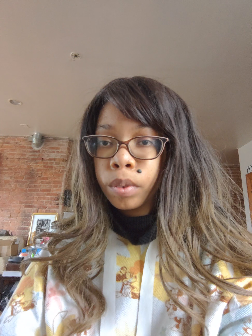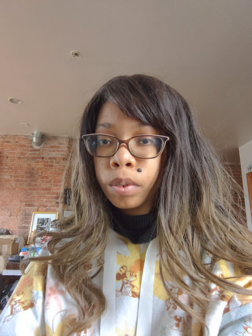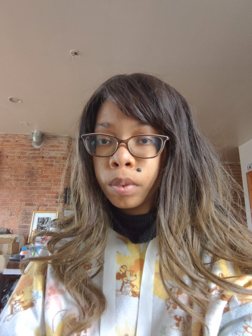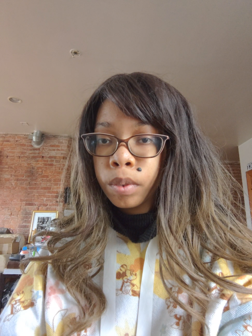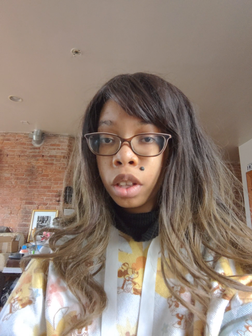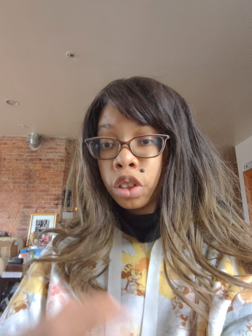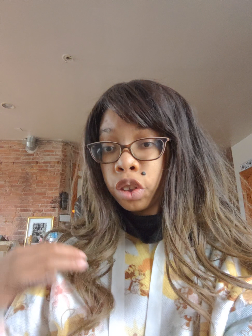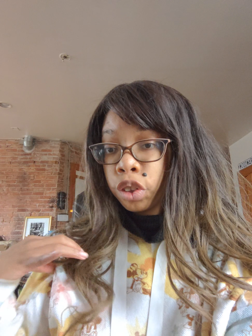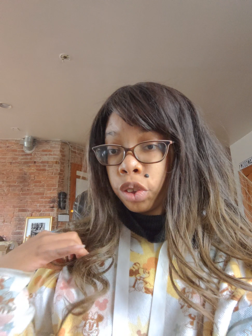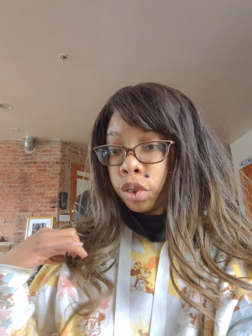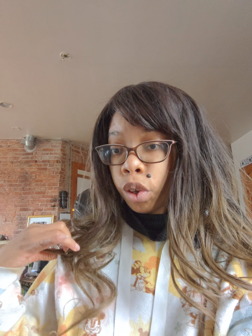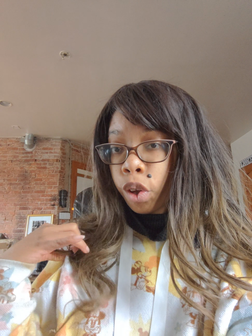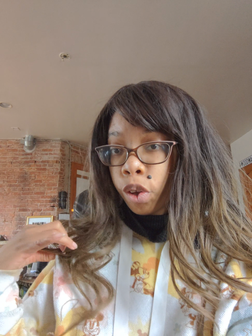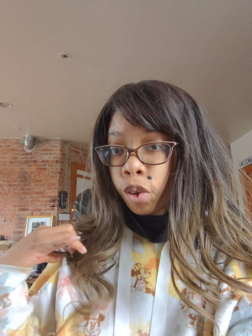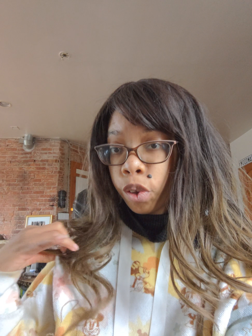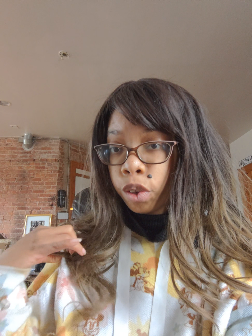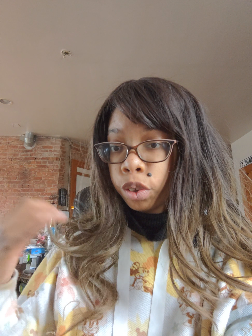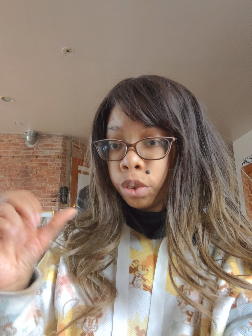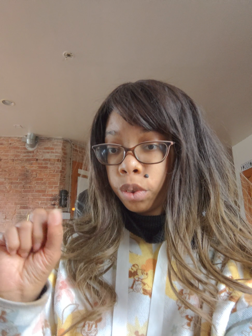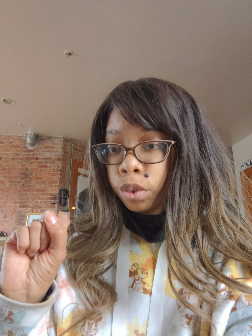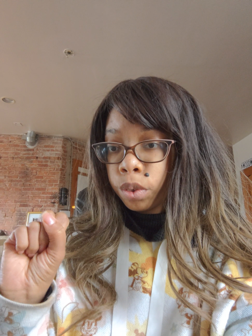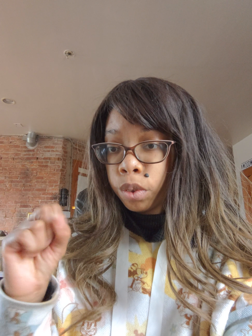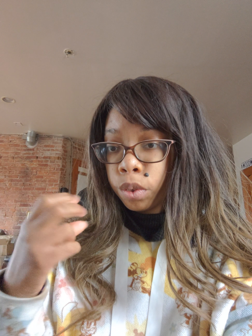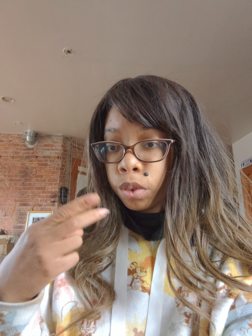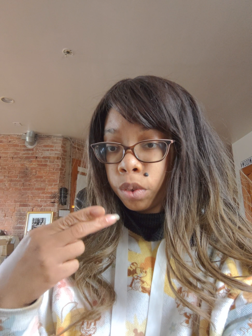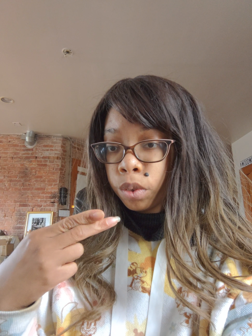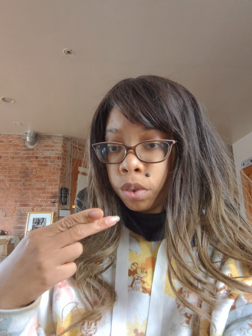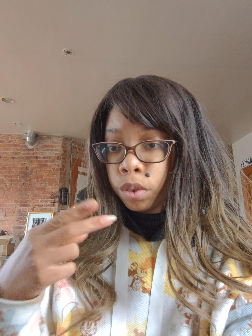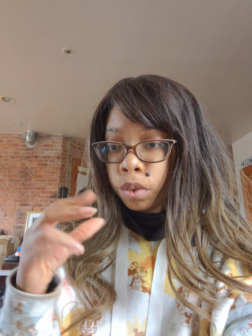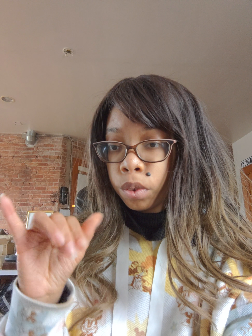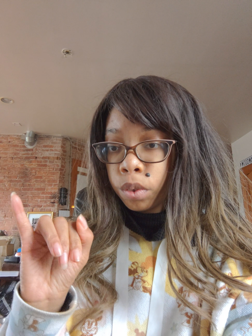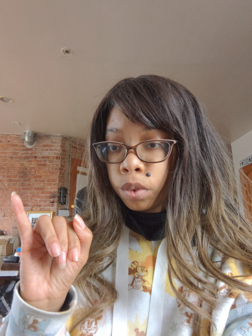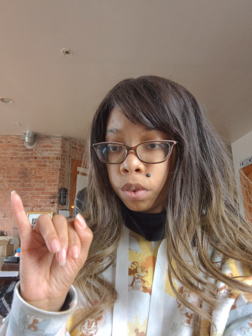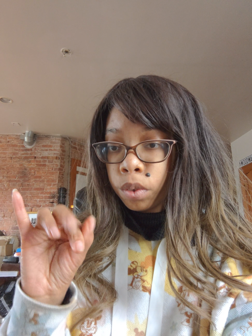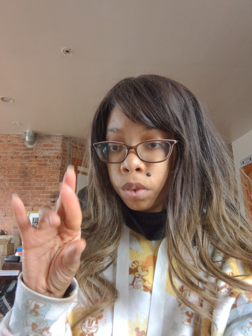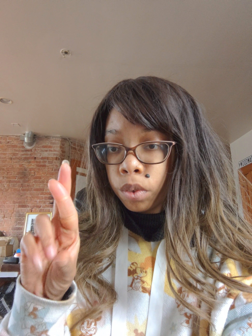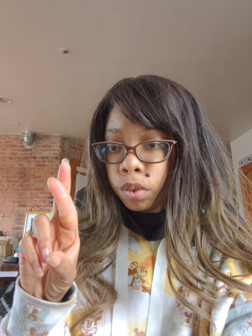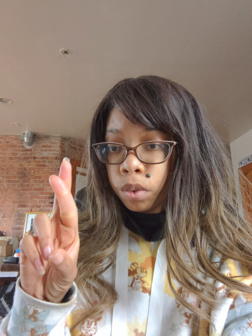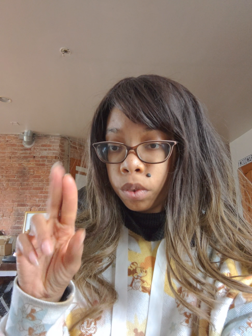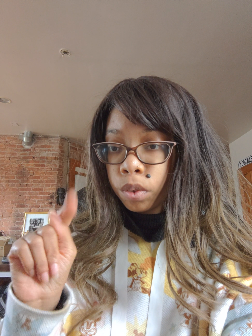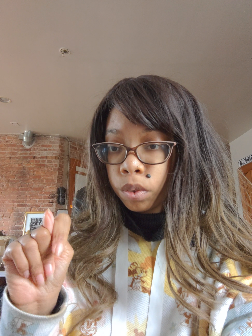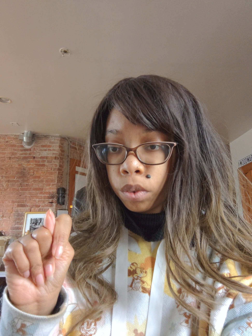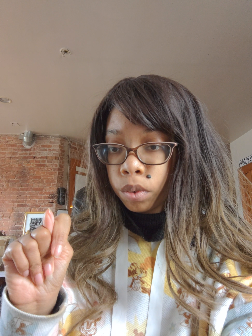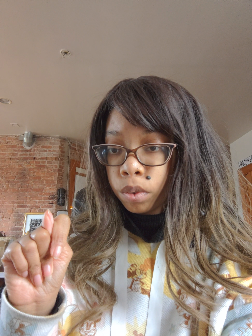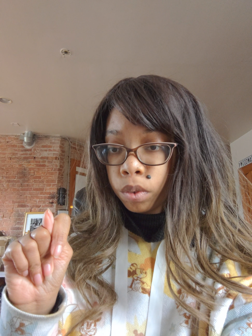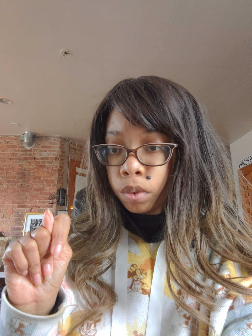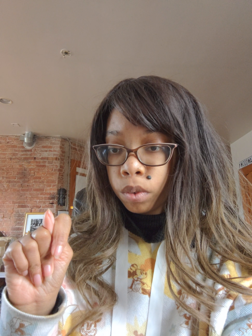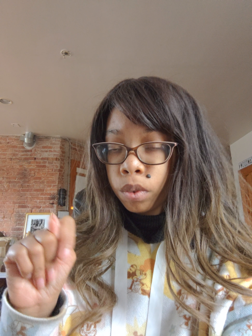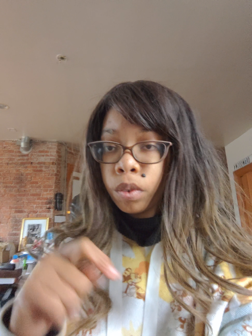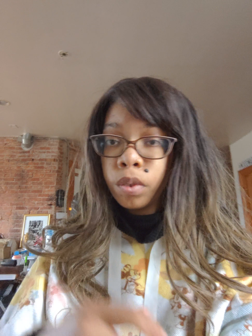shirt